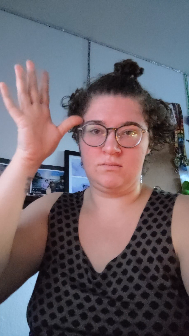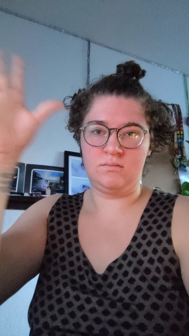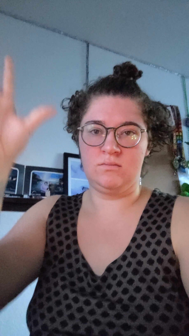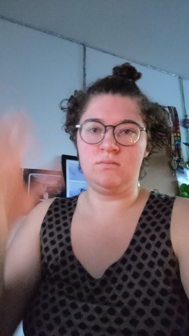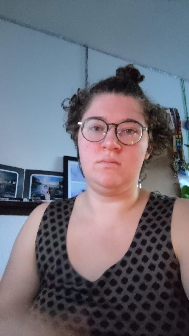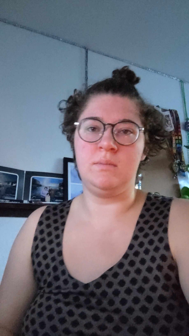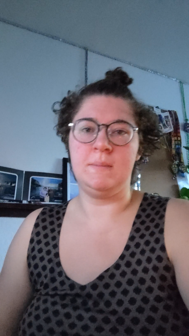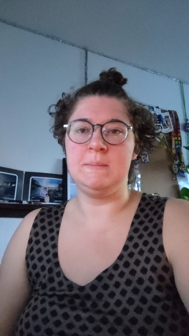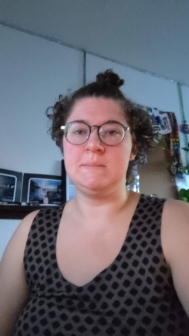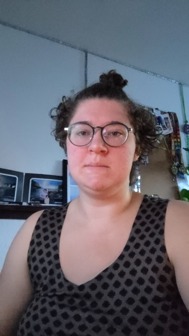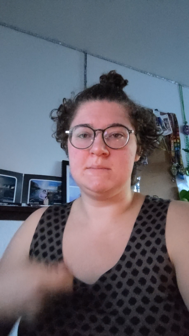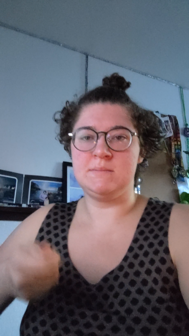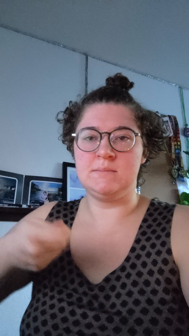shovel